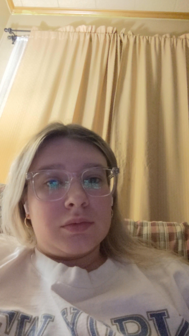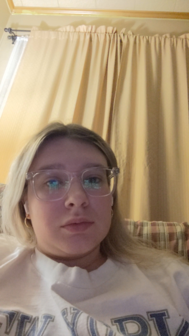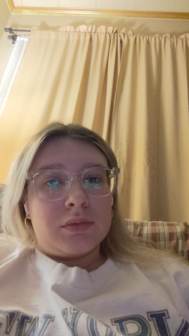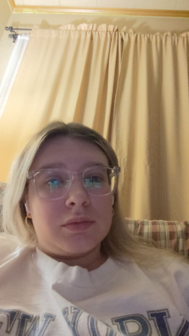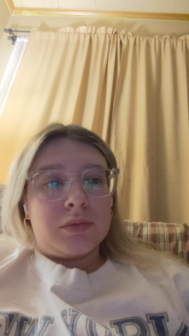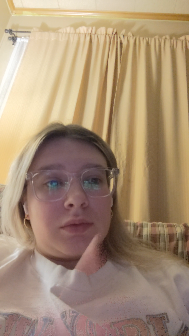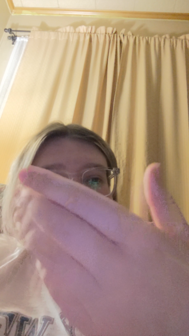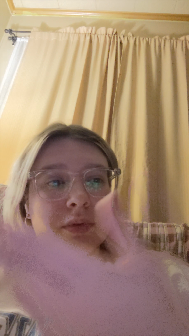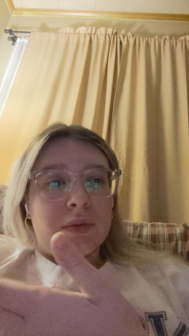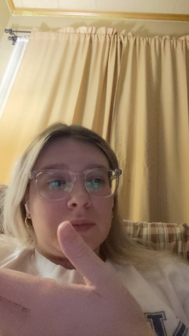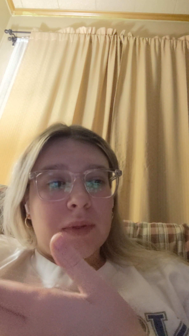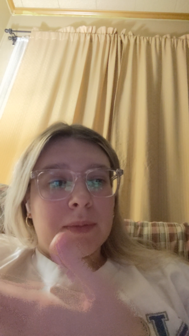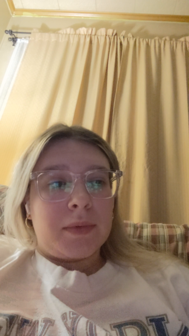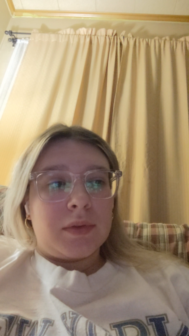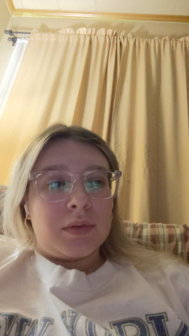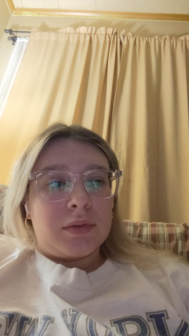baby